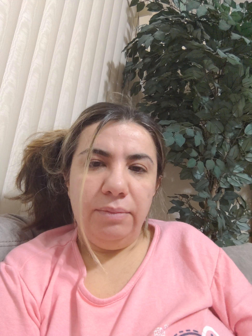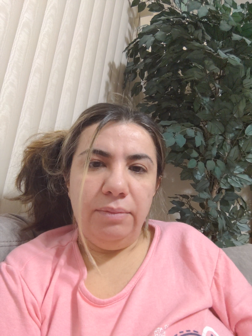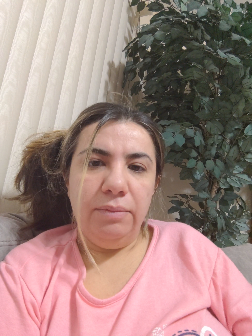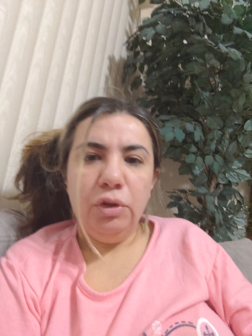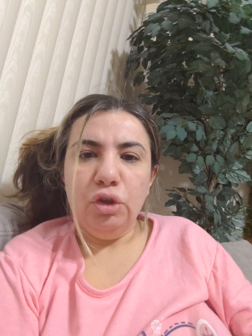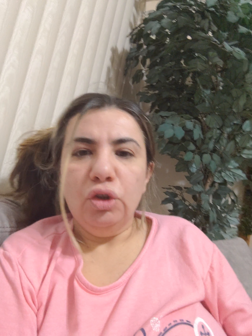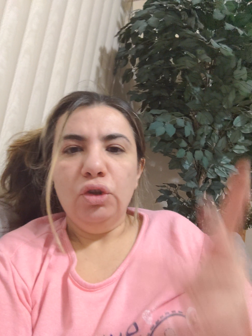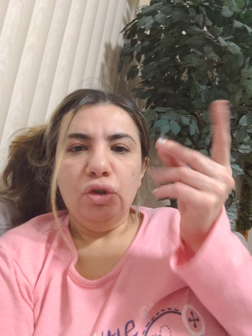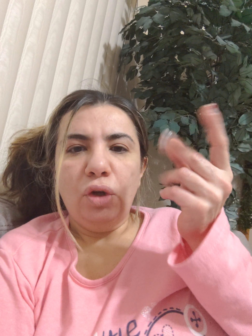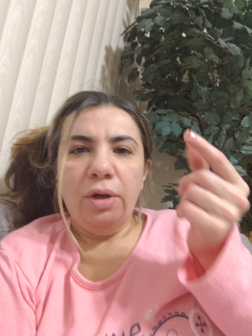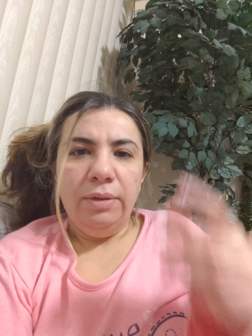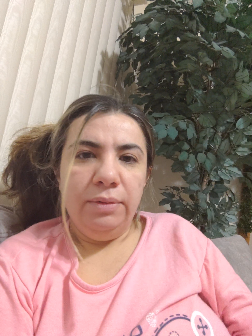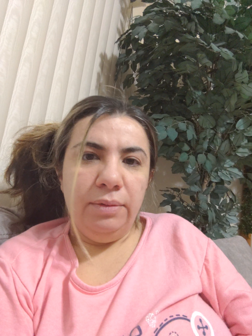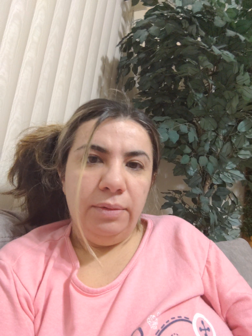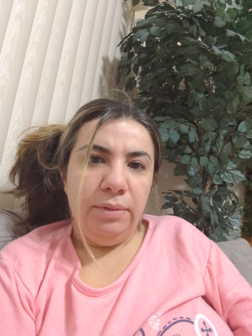dog